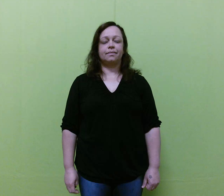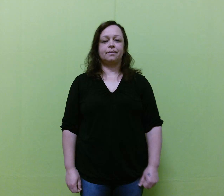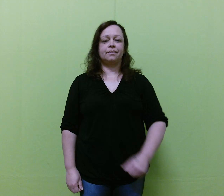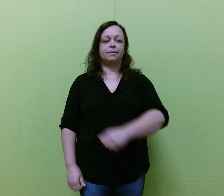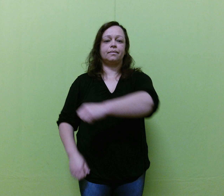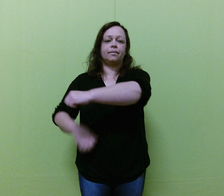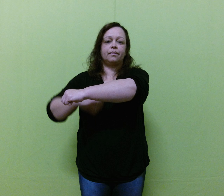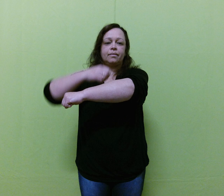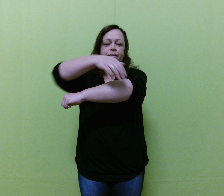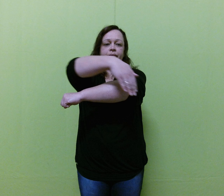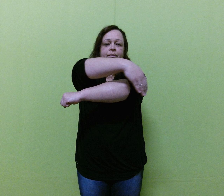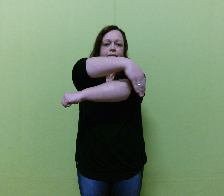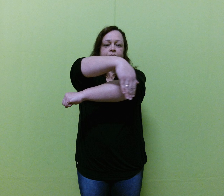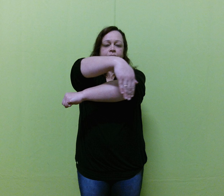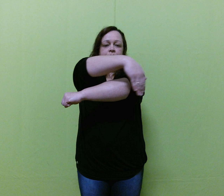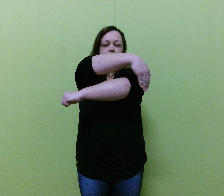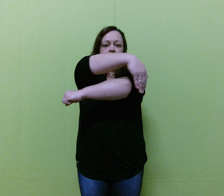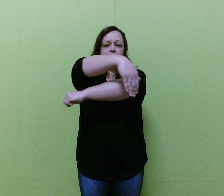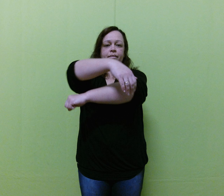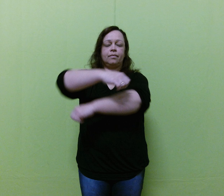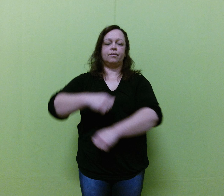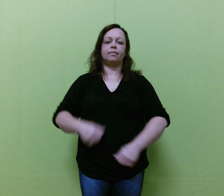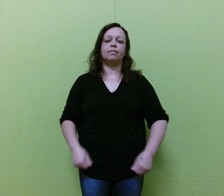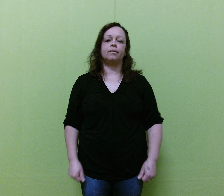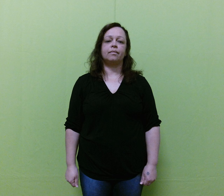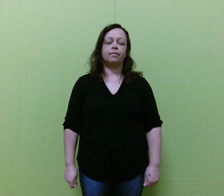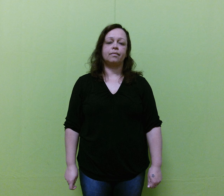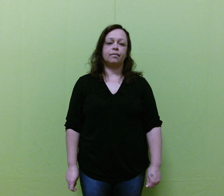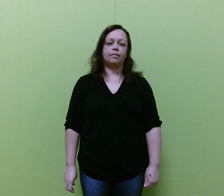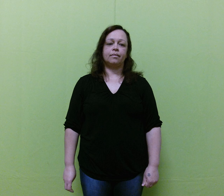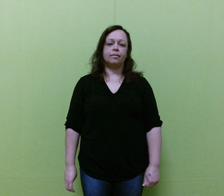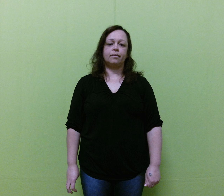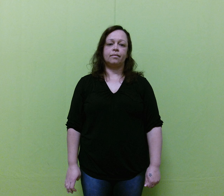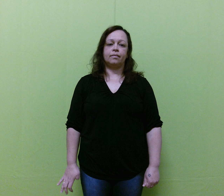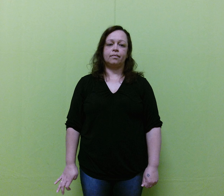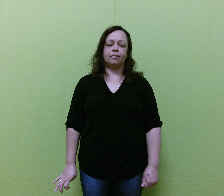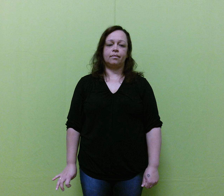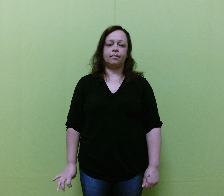esquina